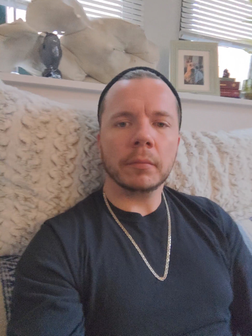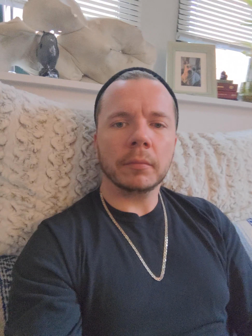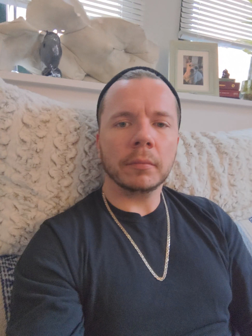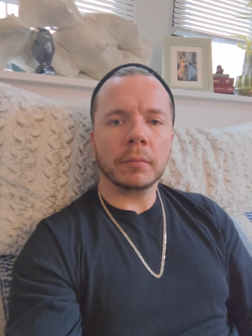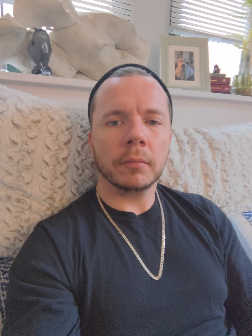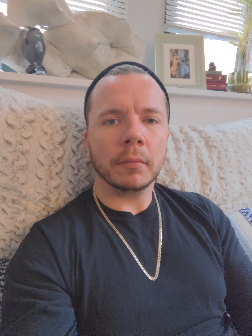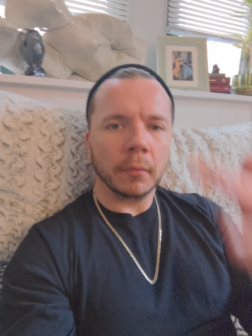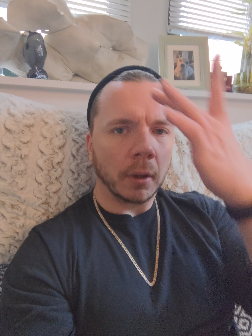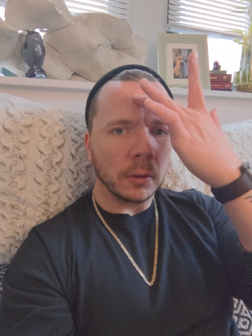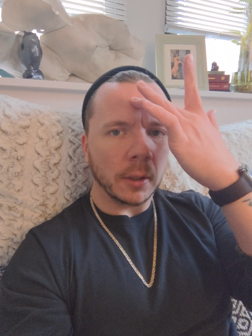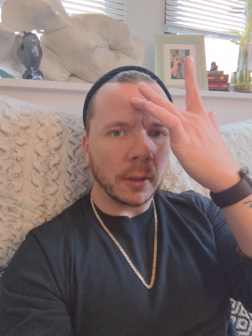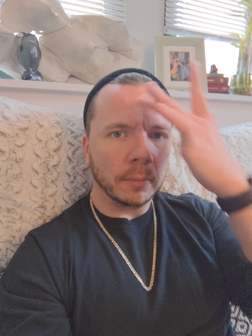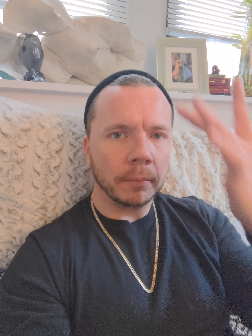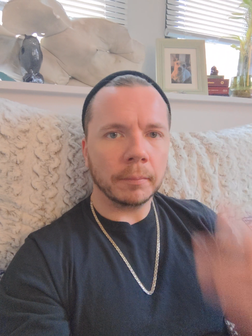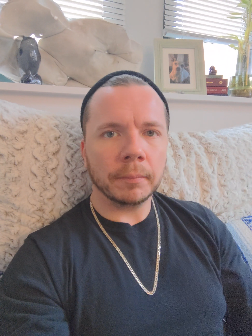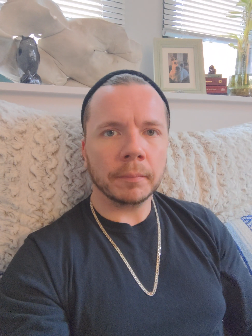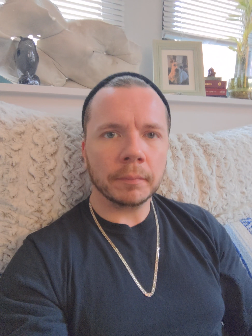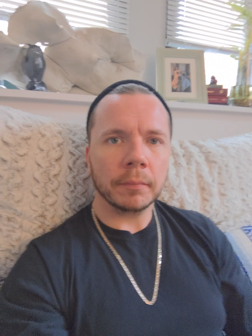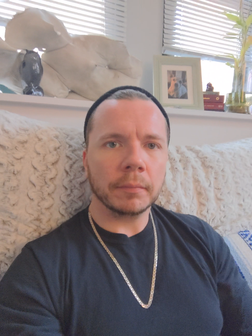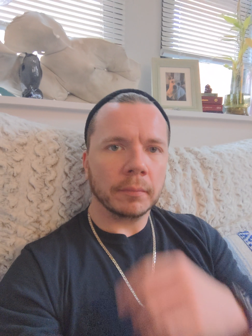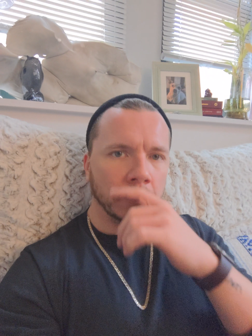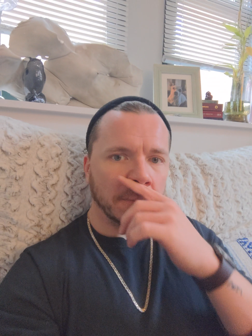sick